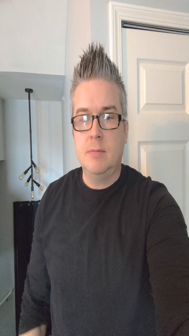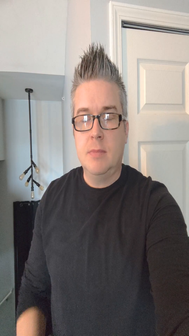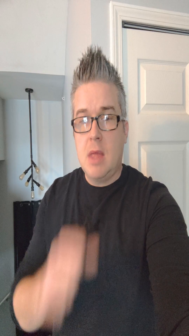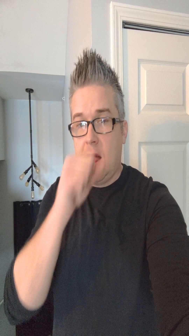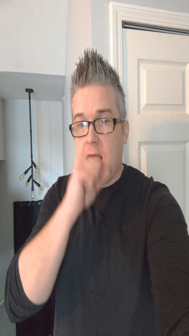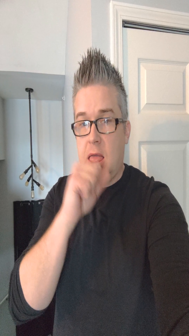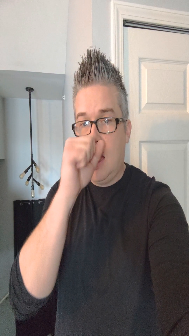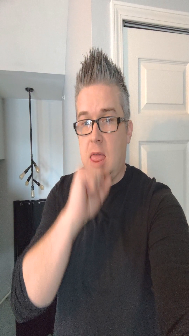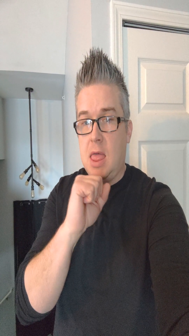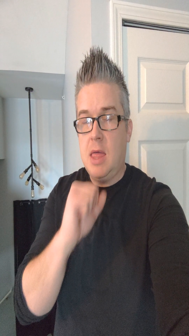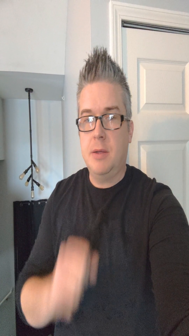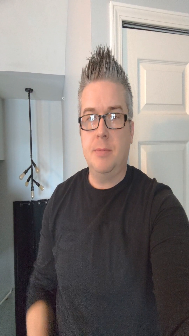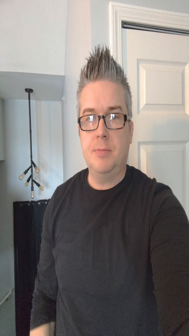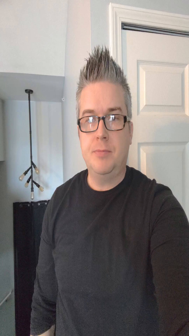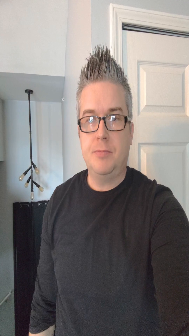ice cream